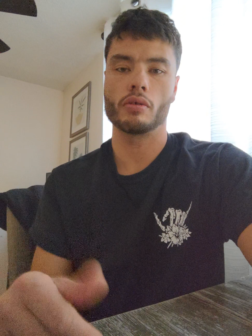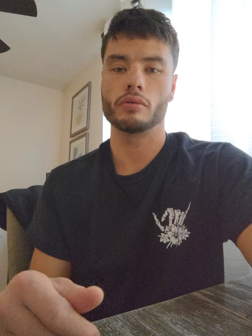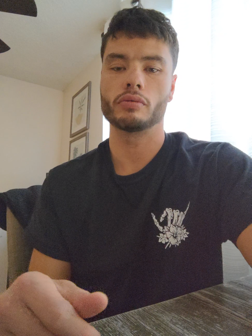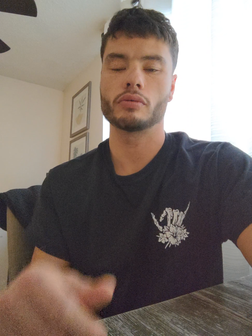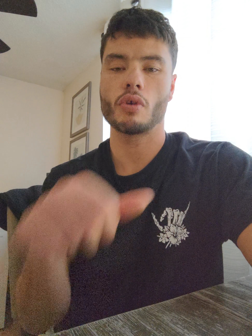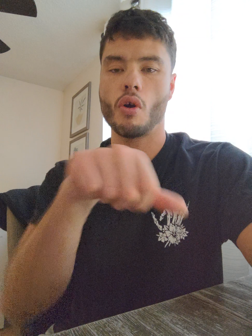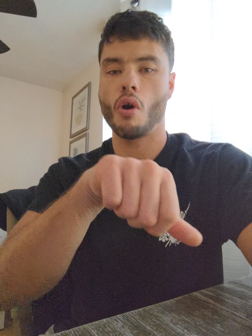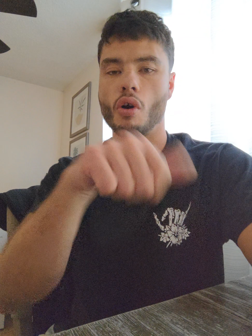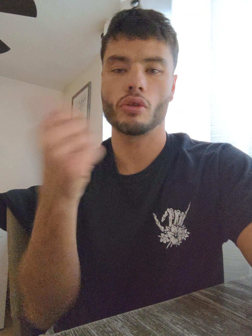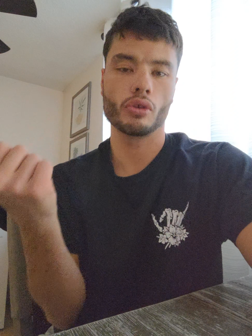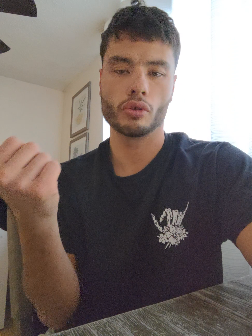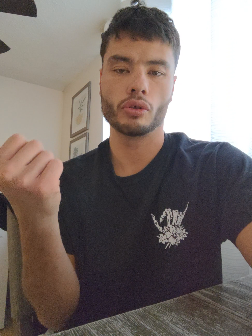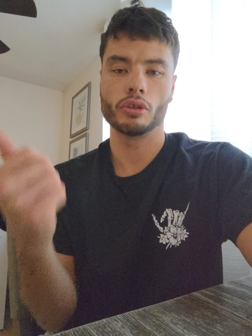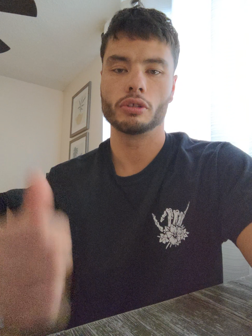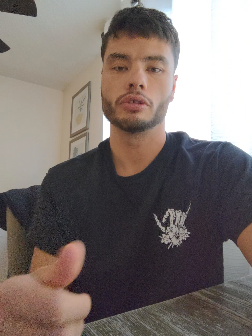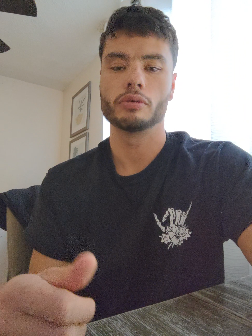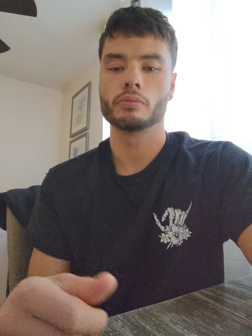another